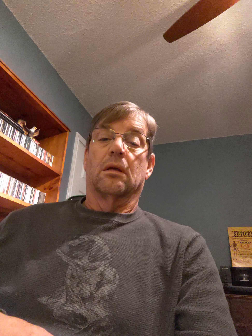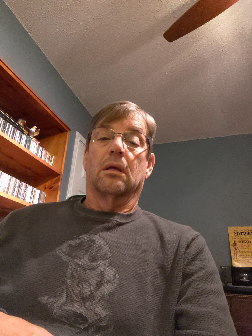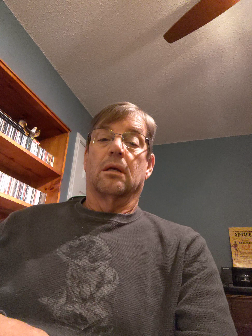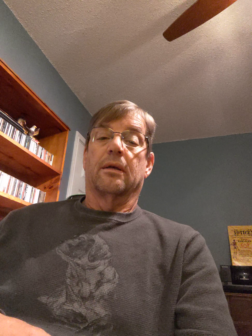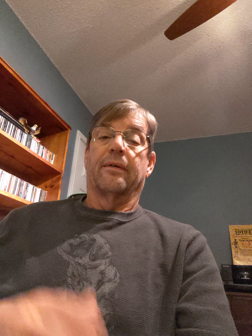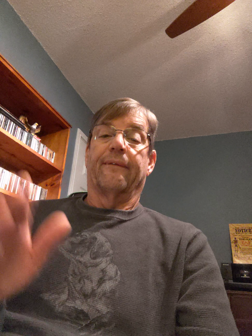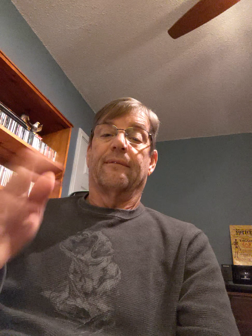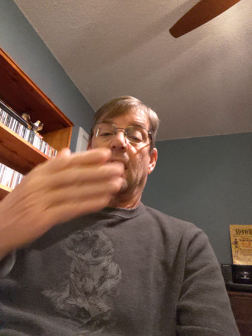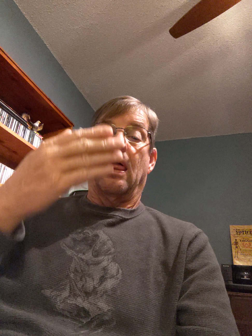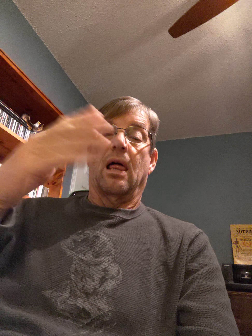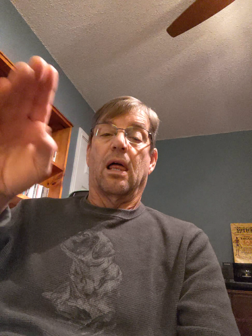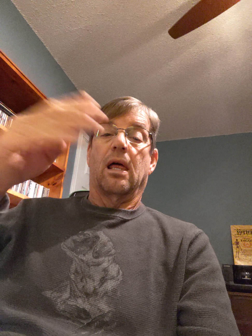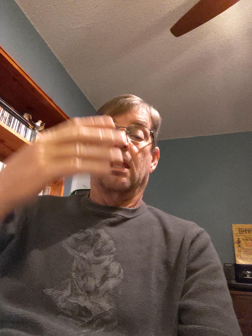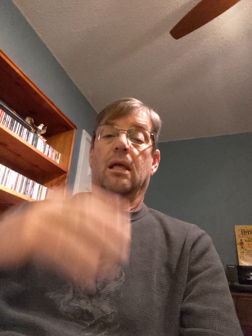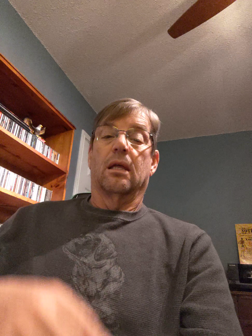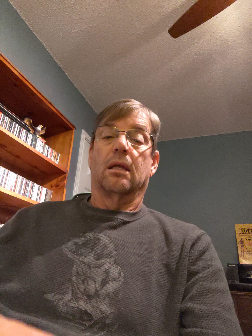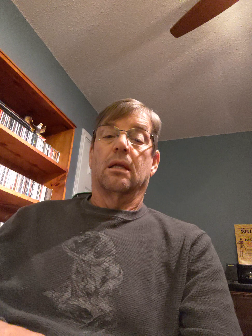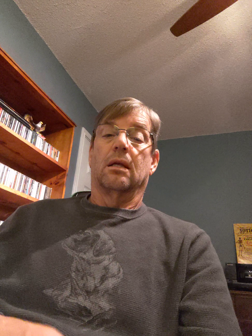flag